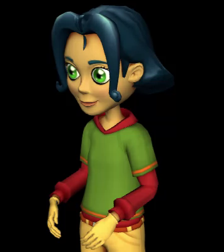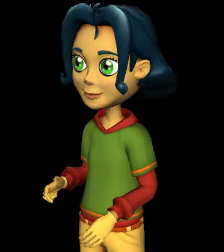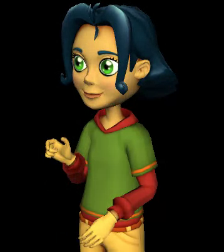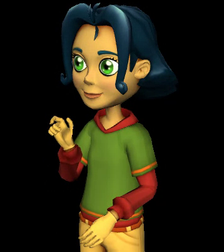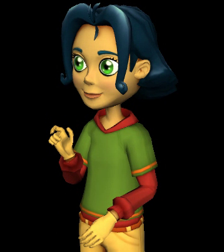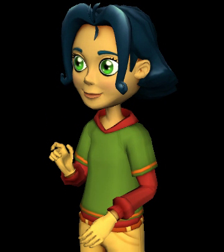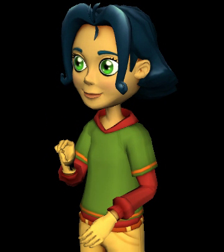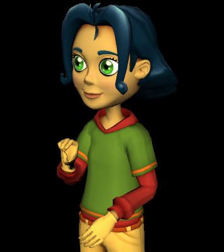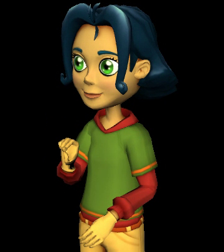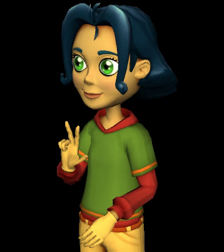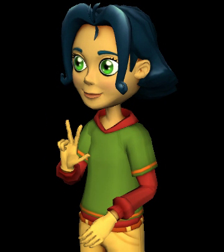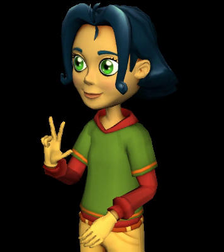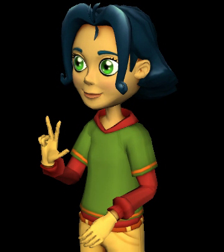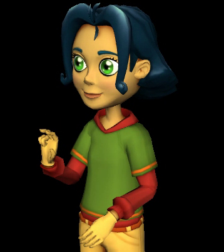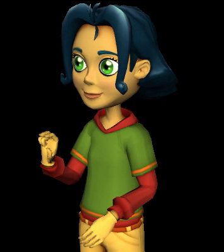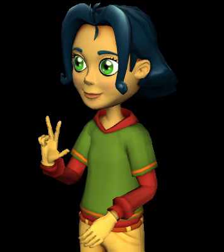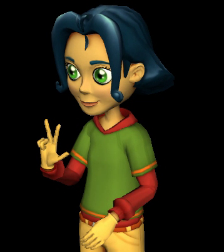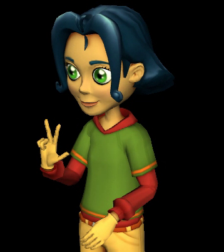راكب